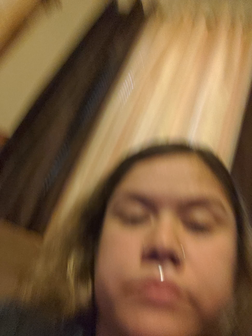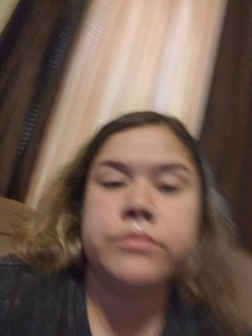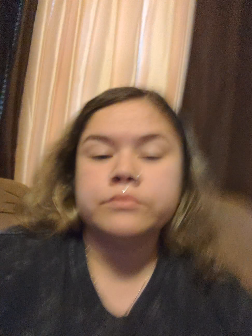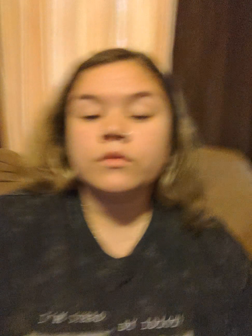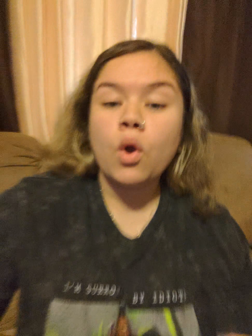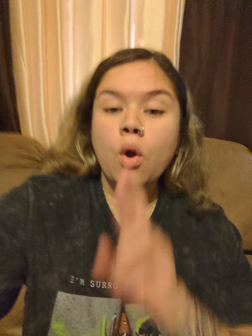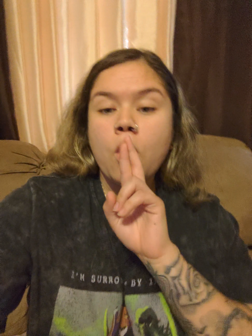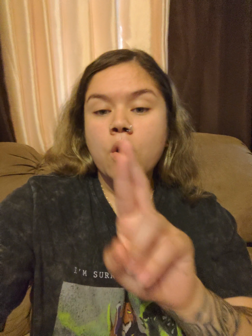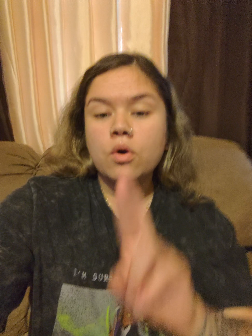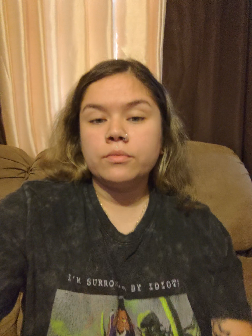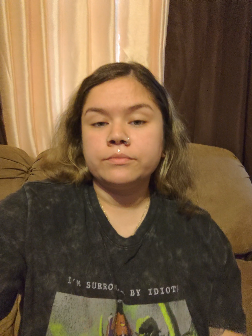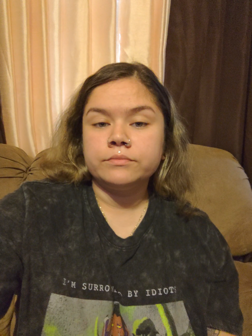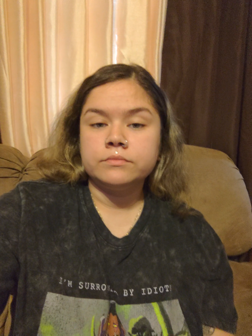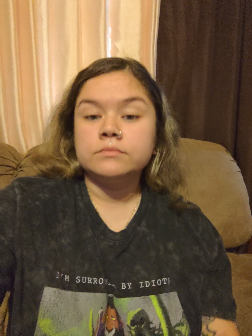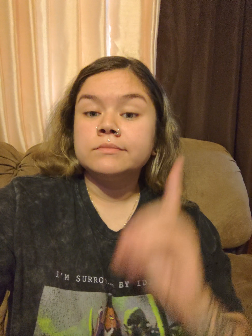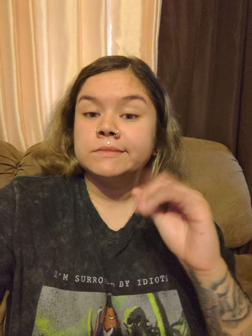are